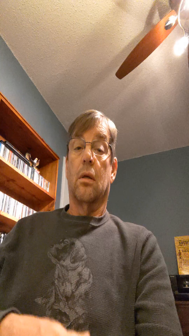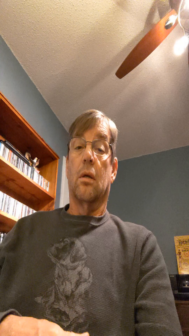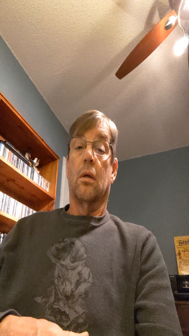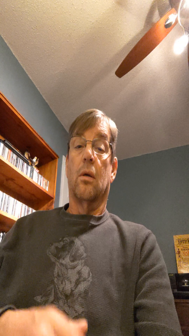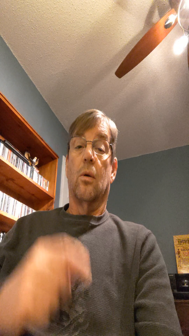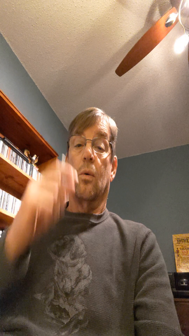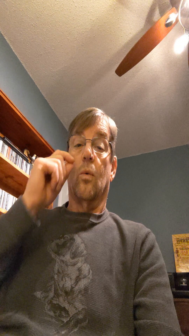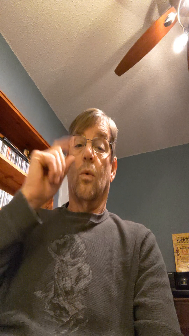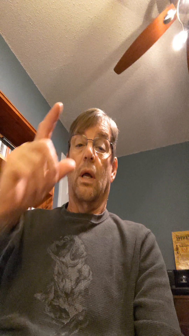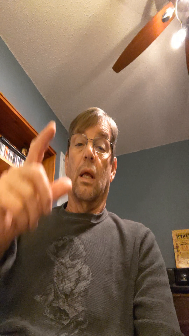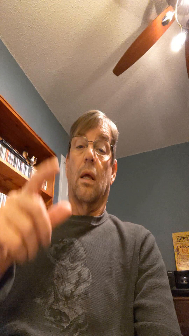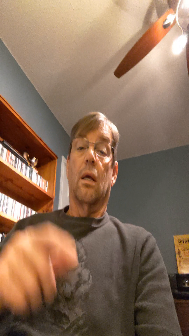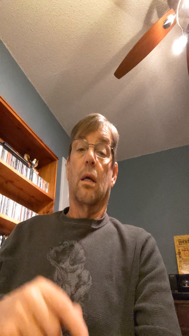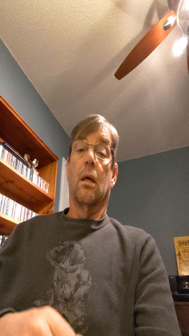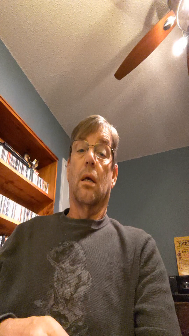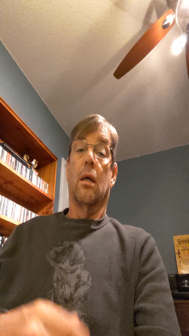wake